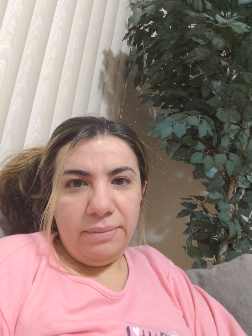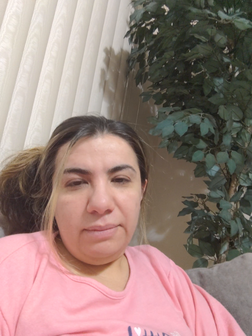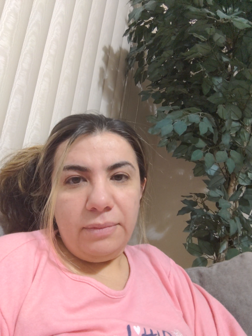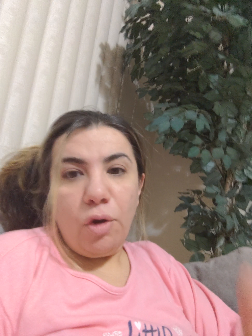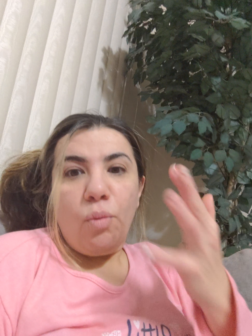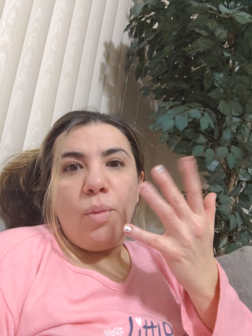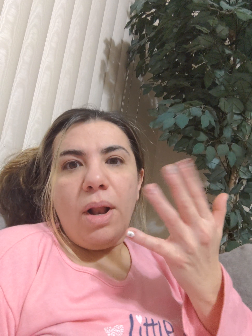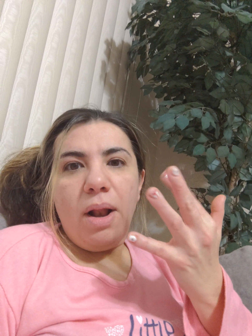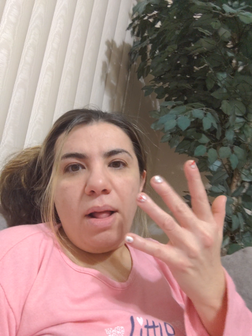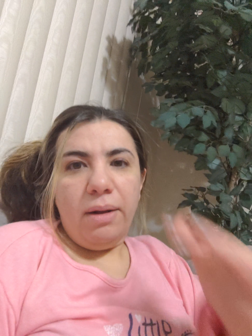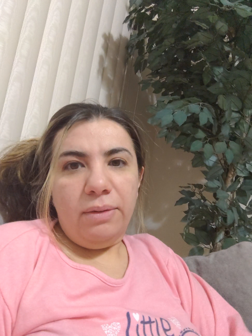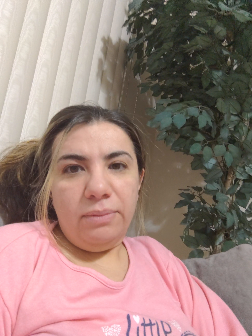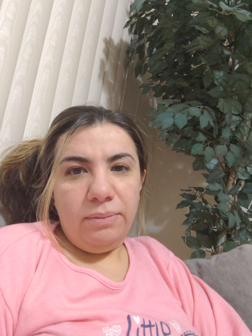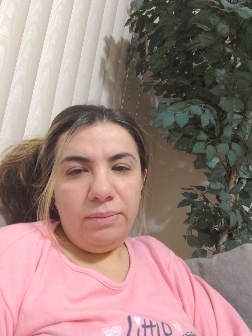wait